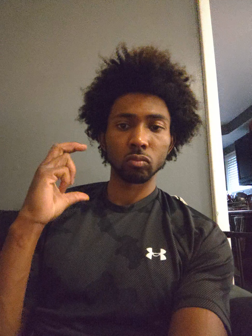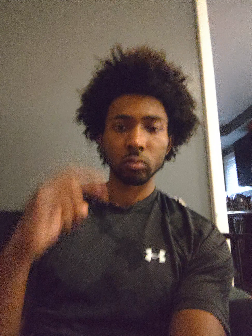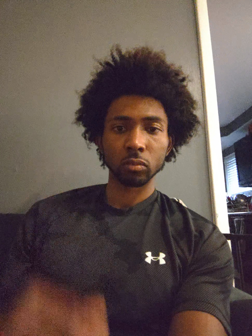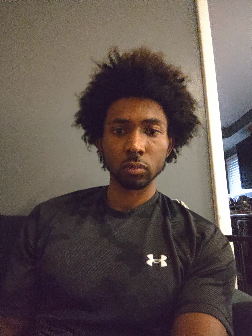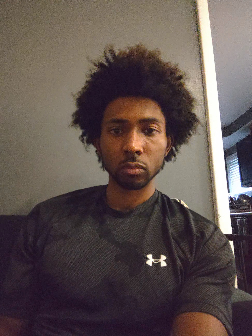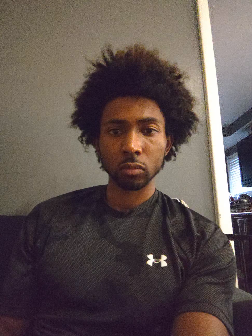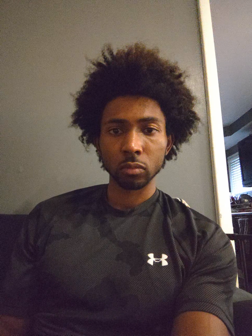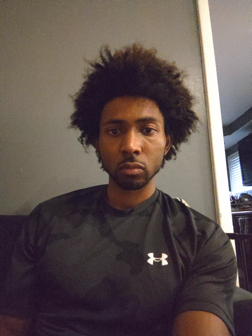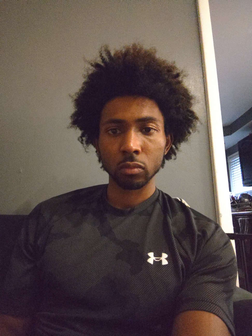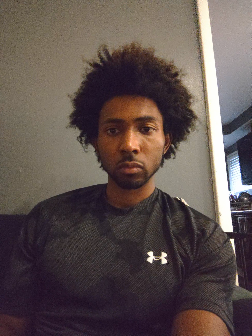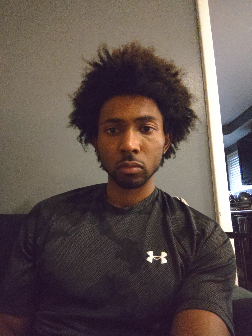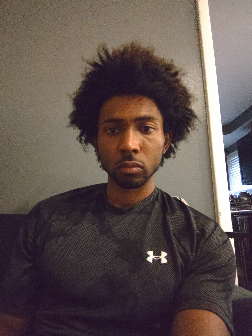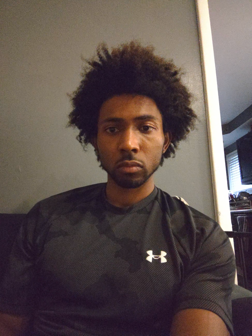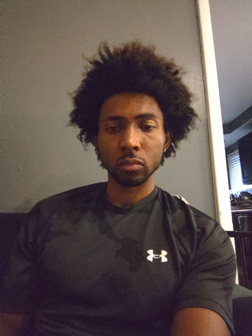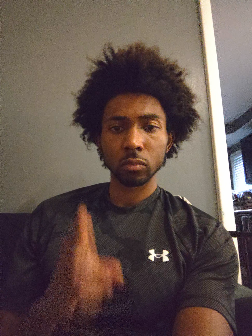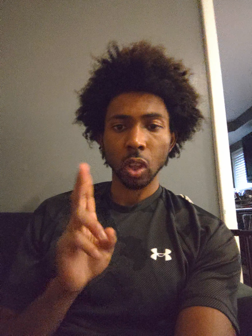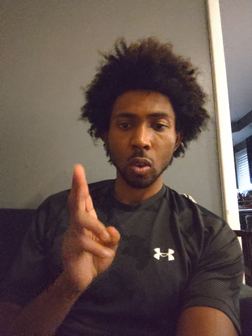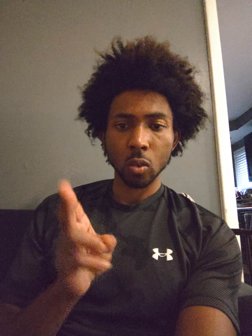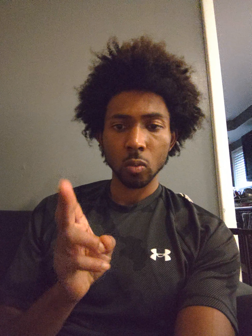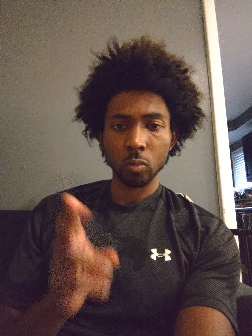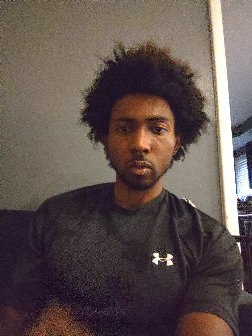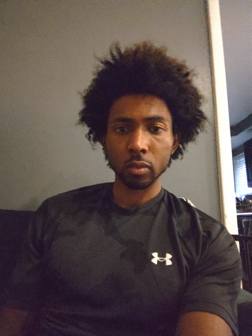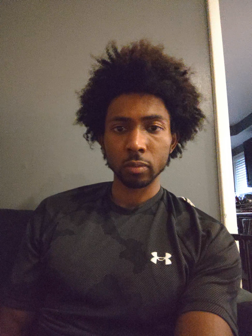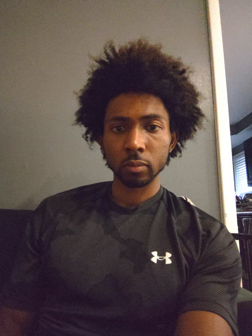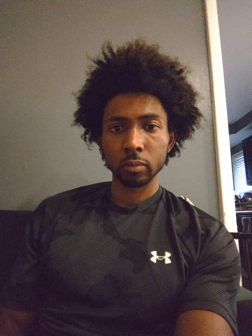hurry